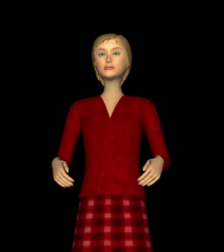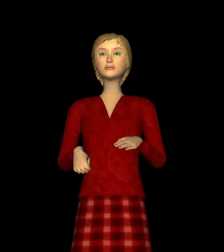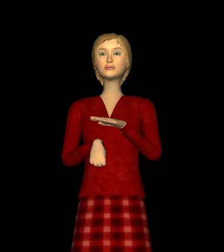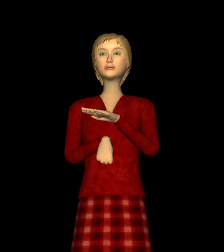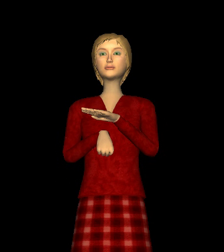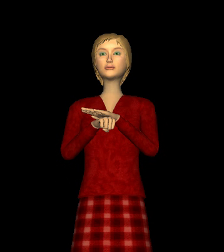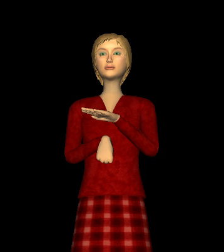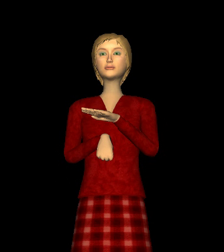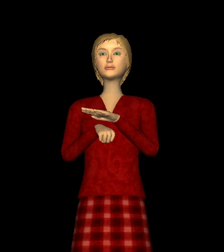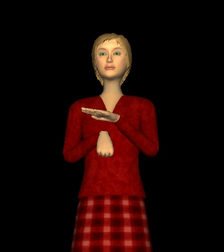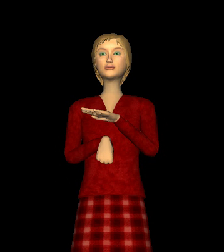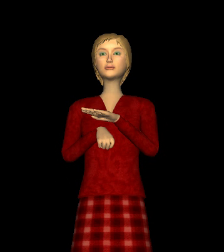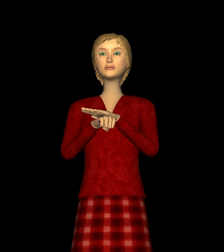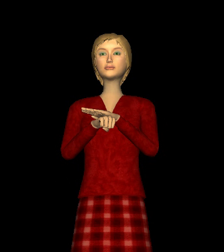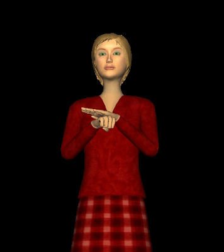كرة القدم